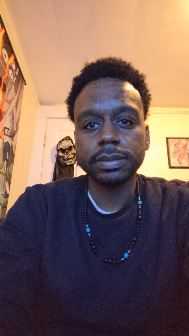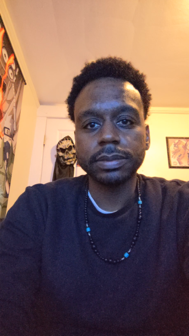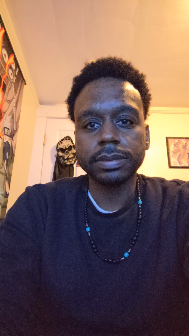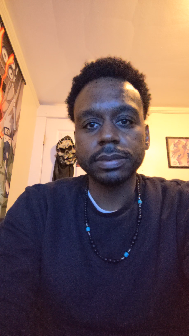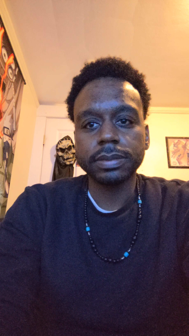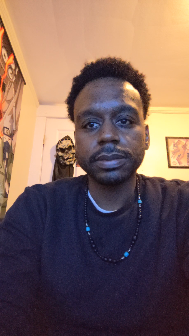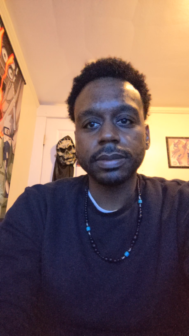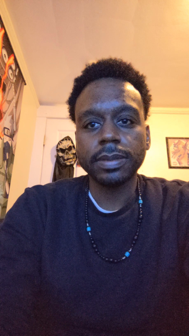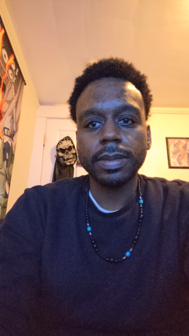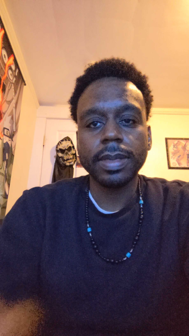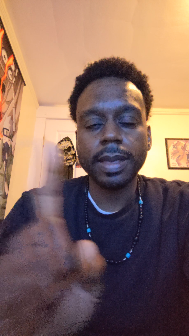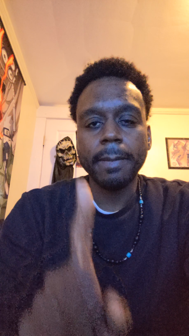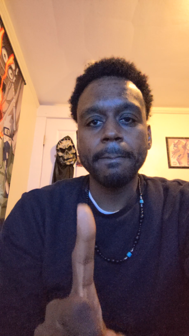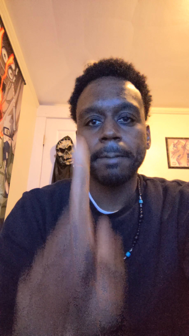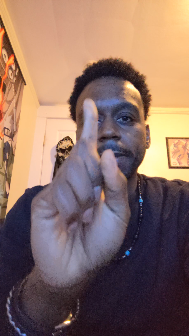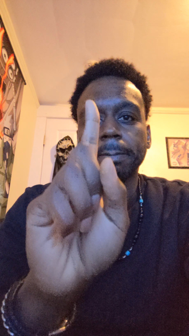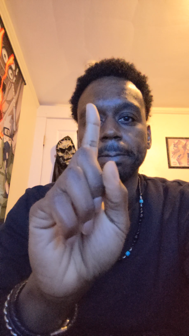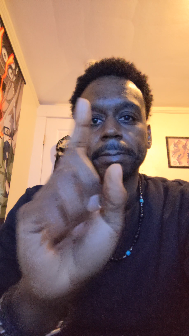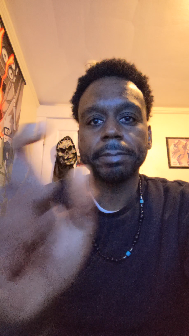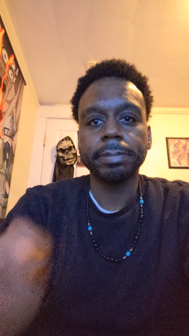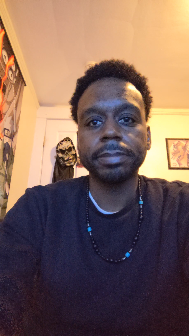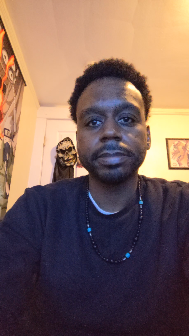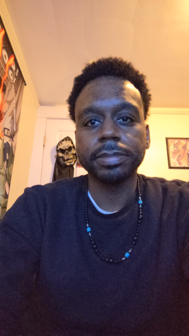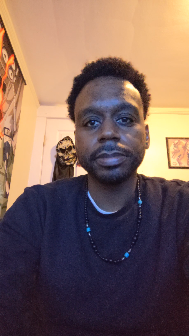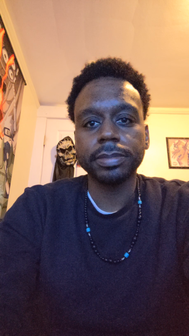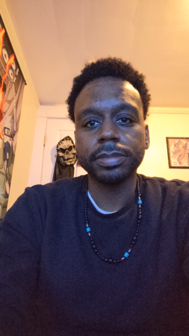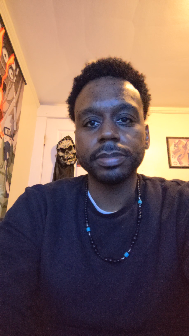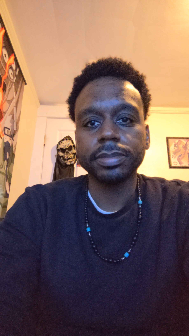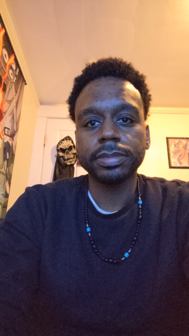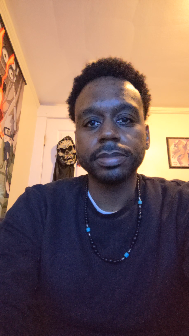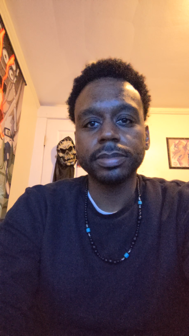bump